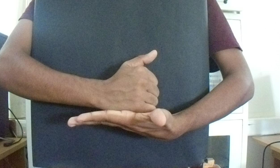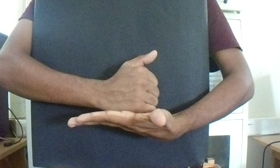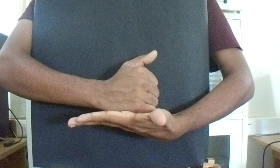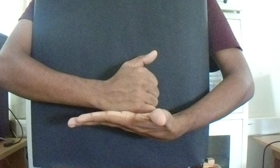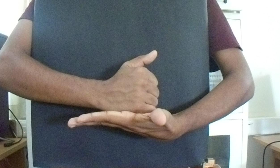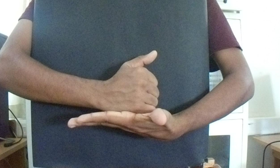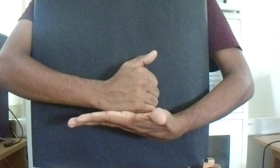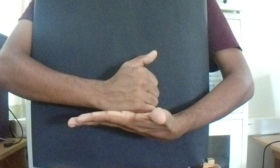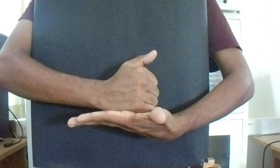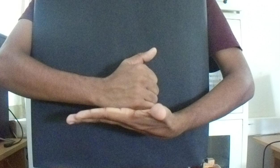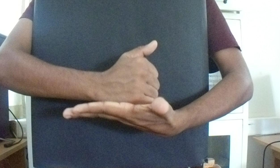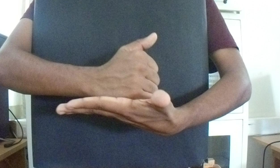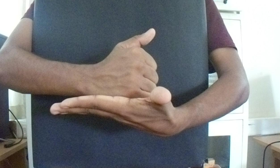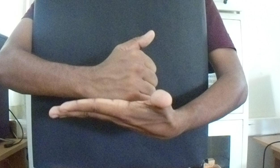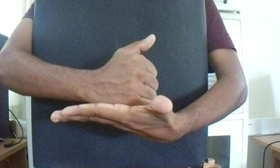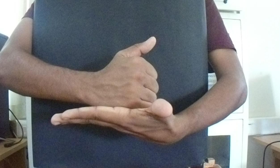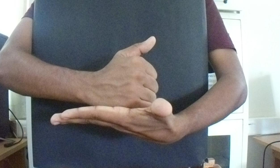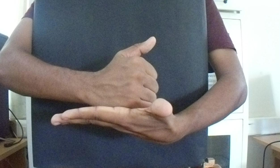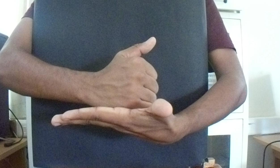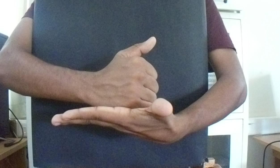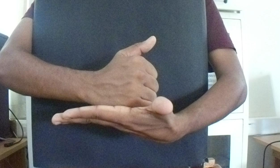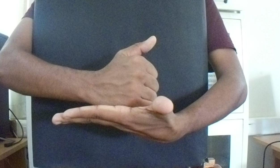help